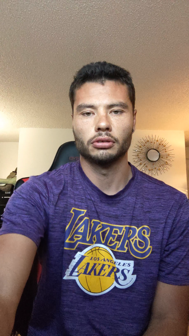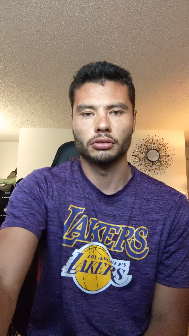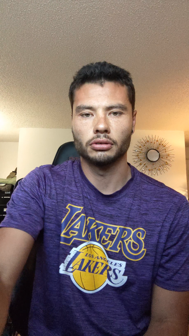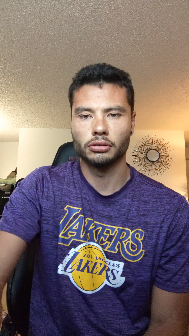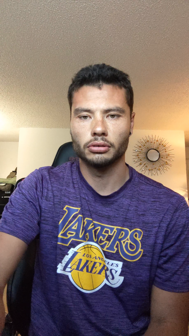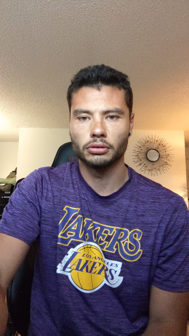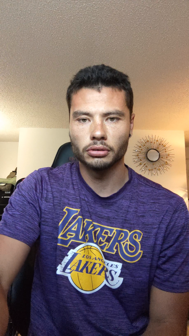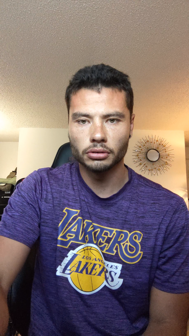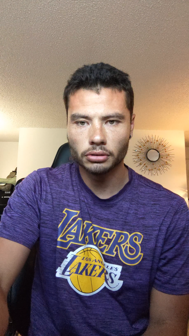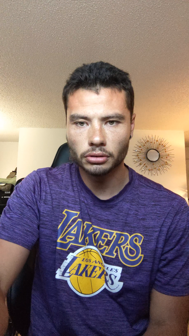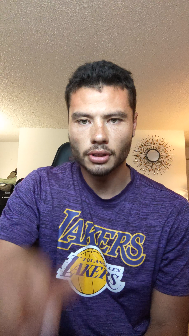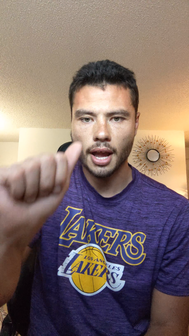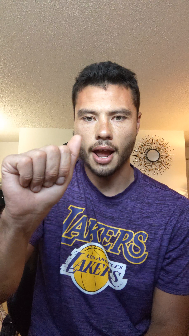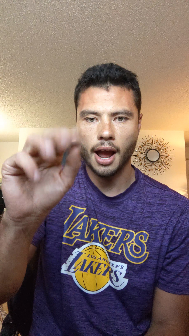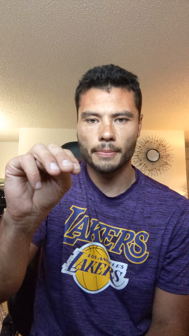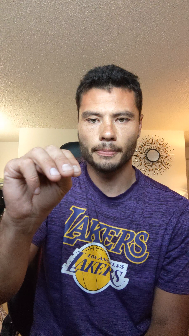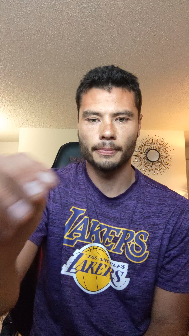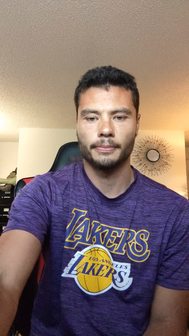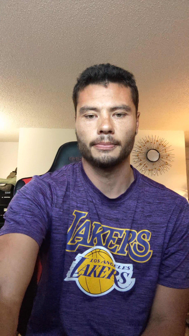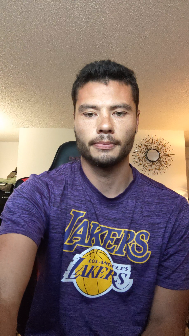am